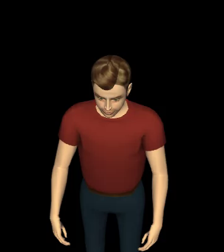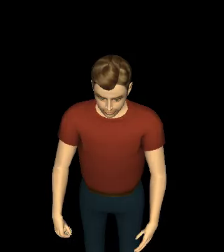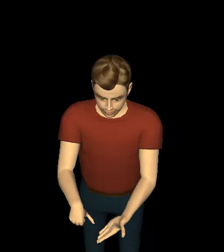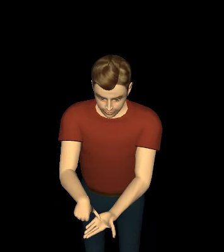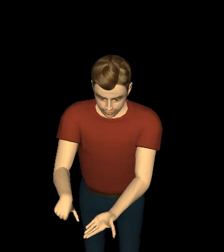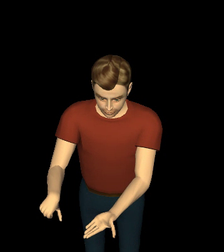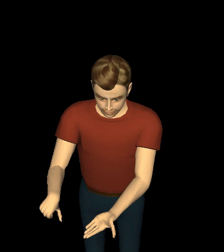يدفع